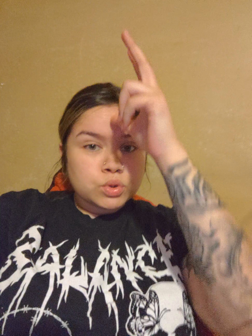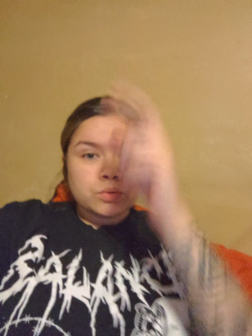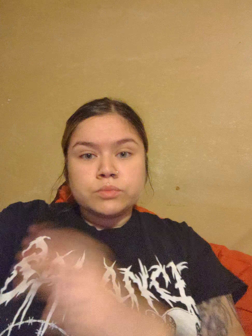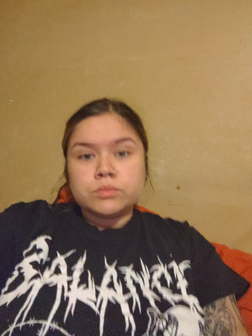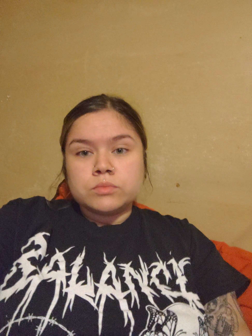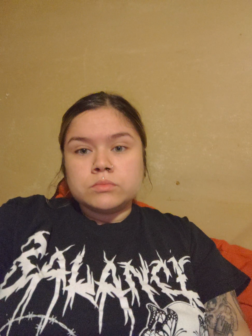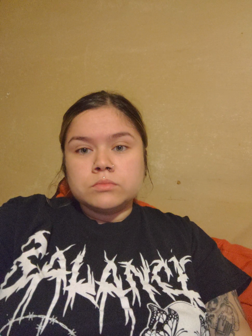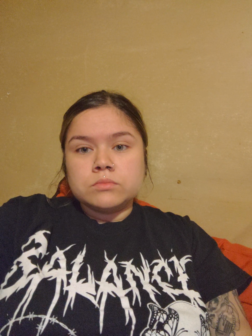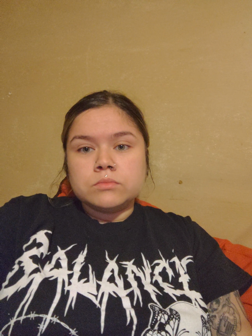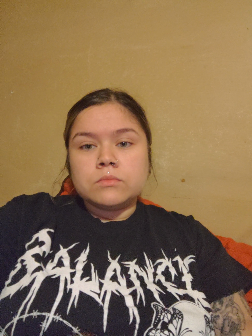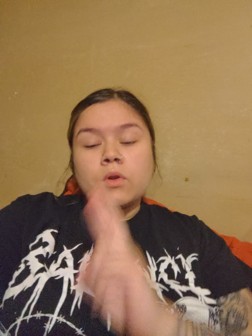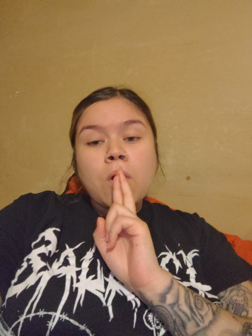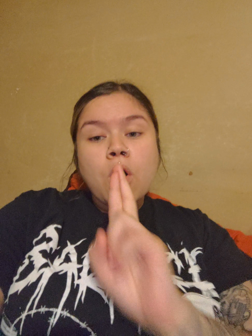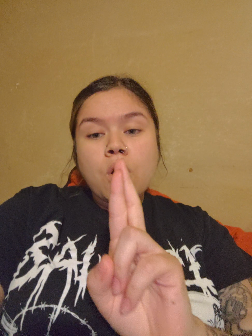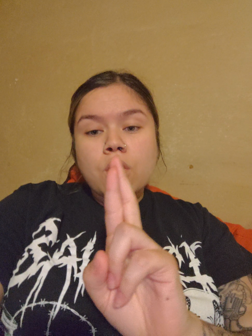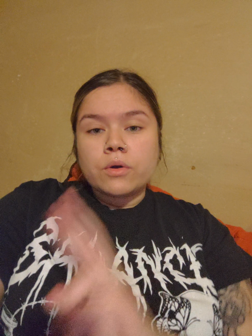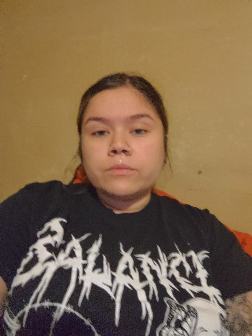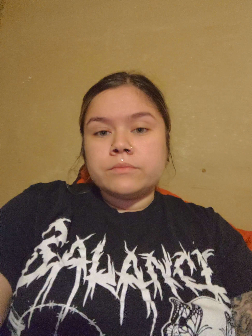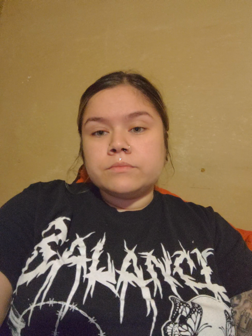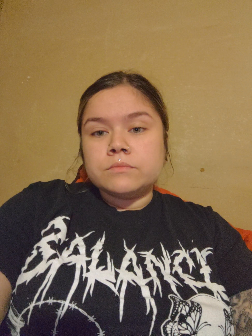are